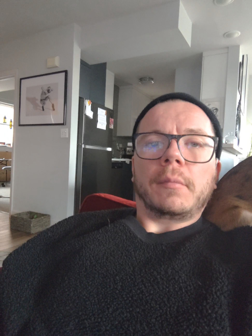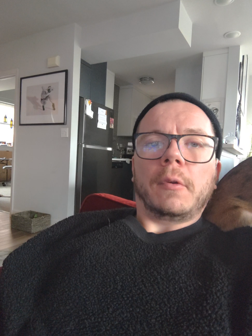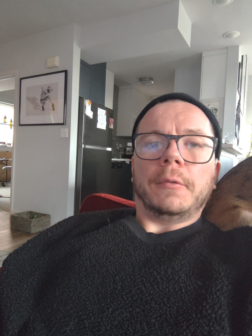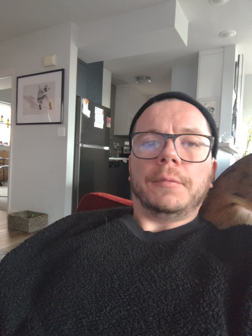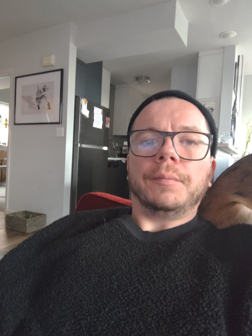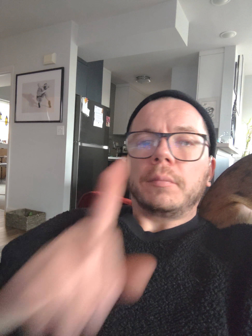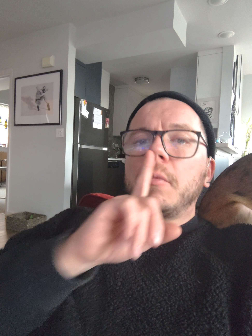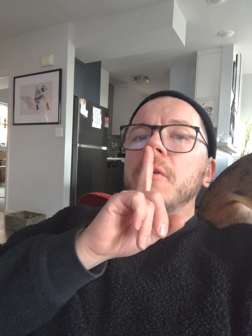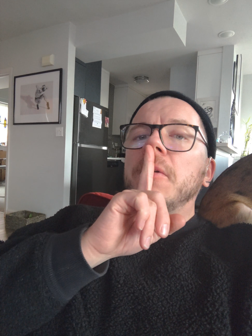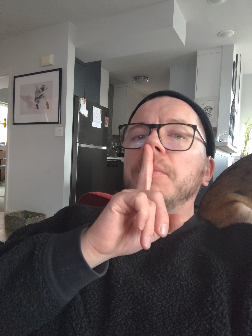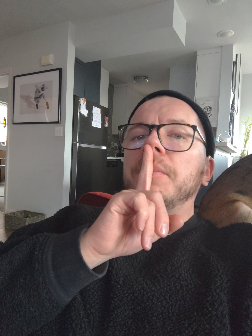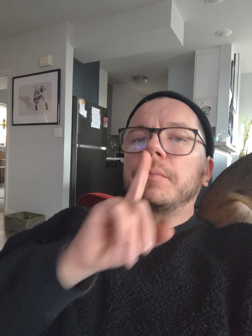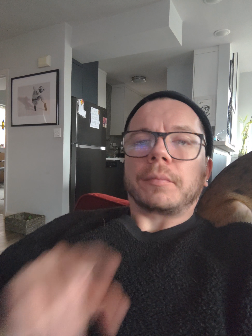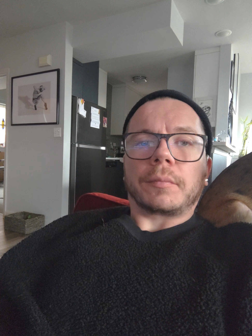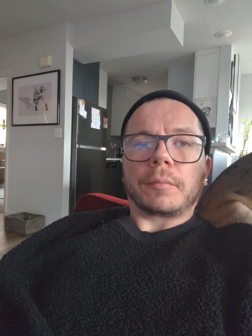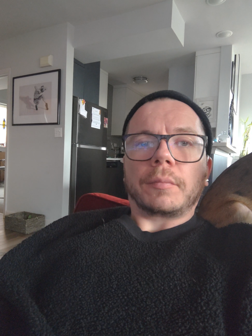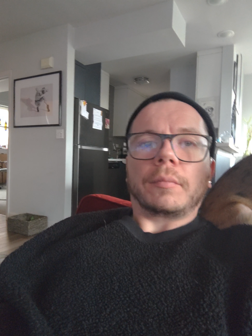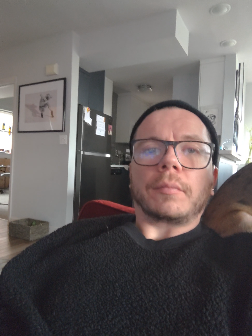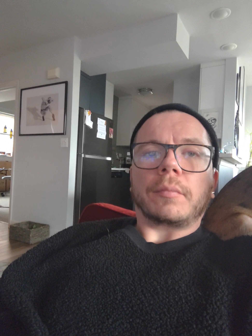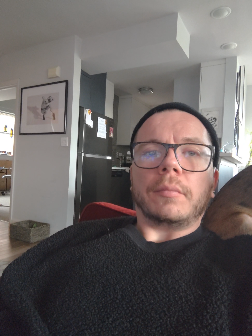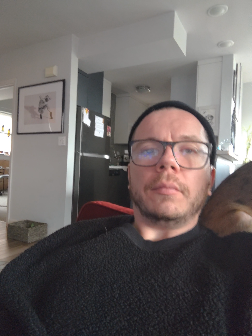shhh